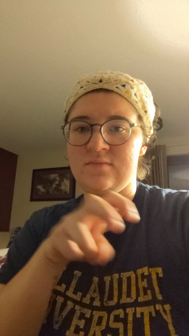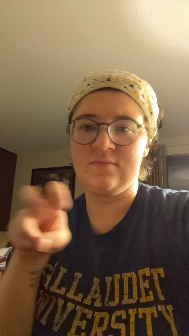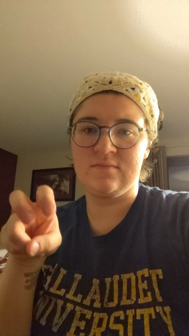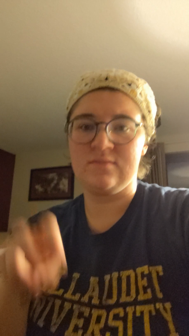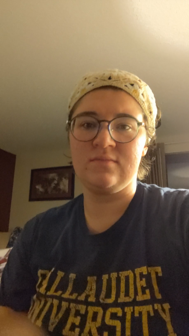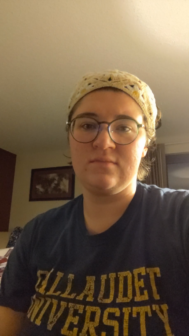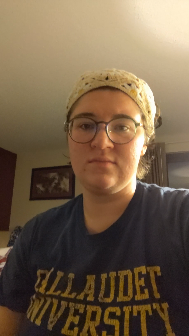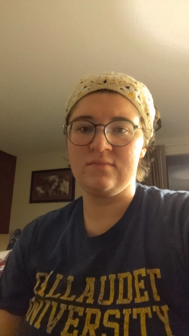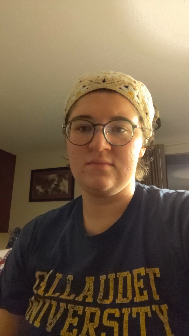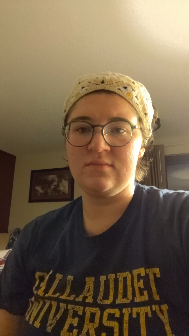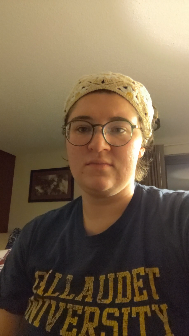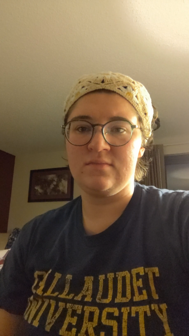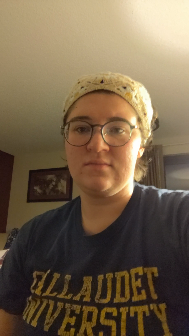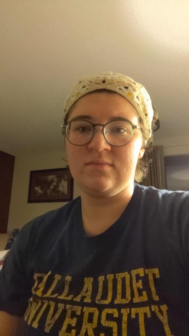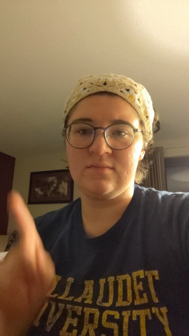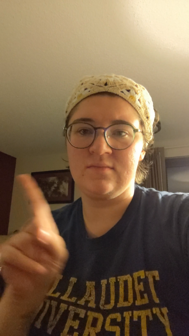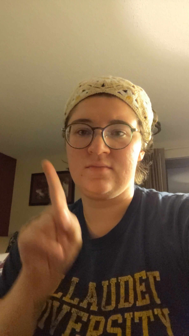bump